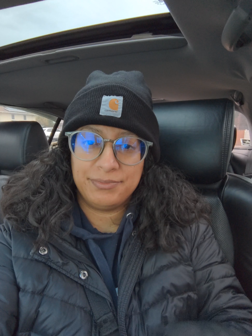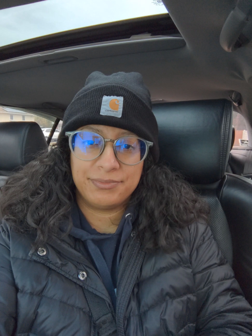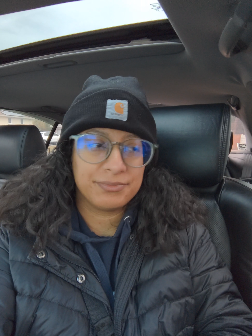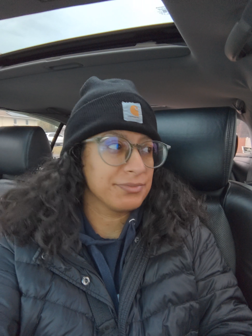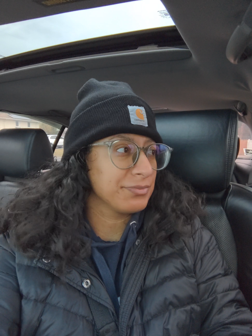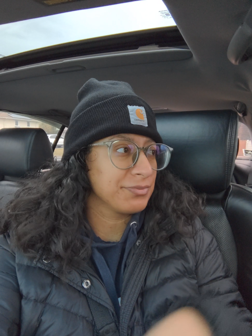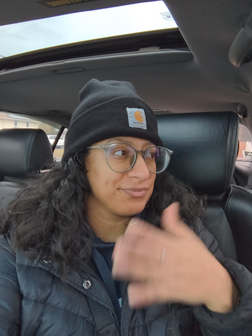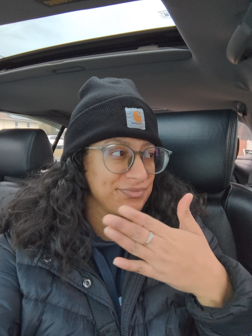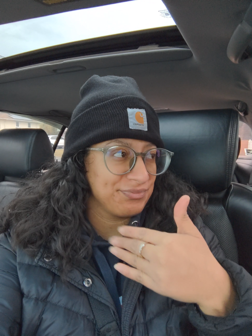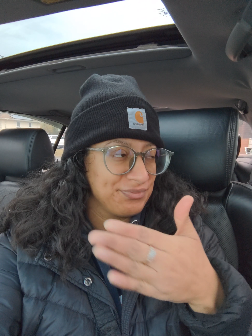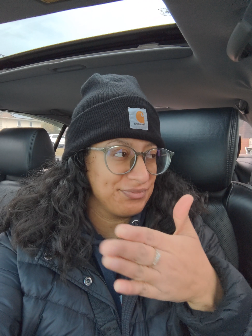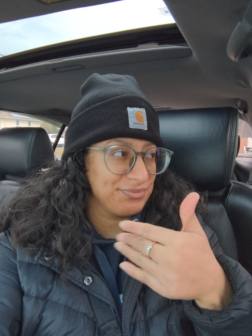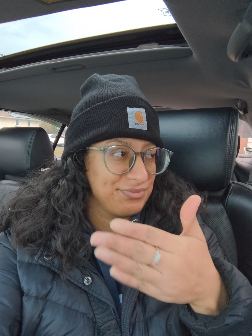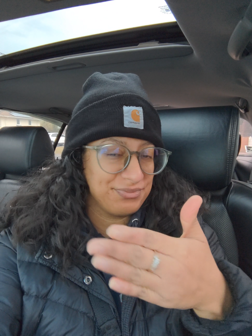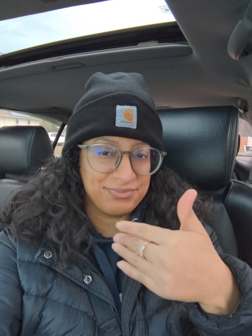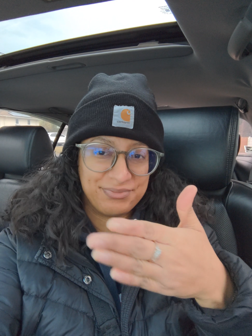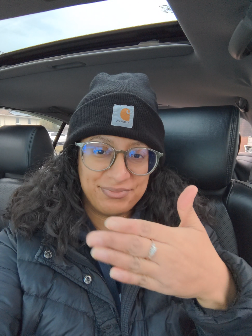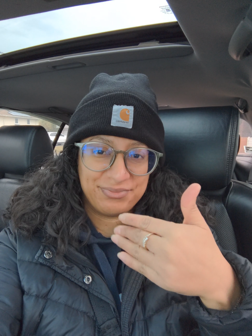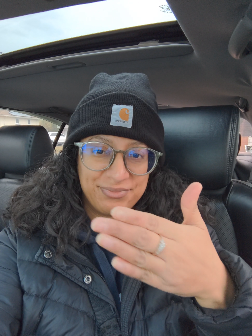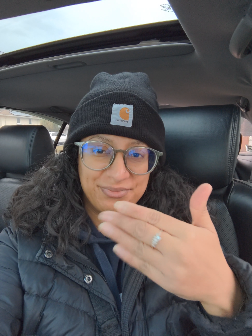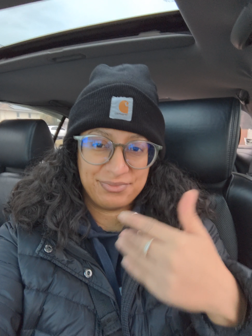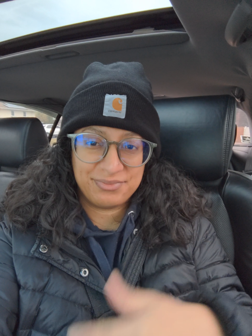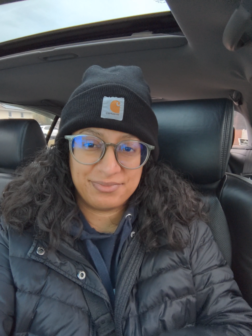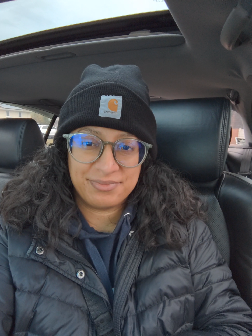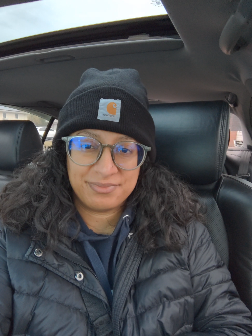flag